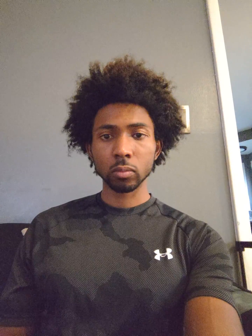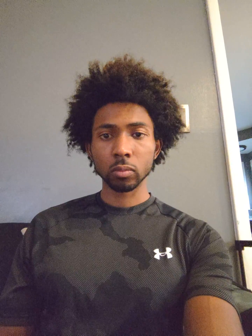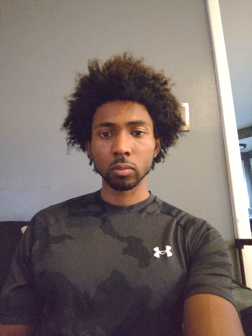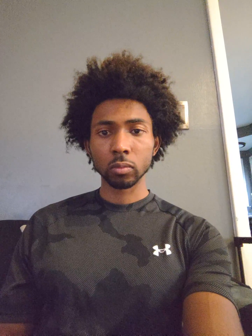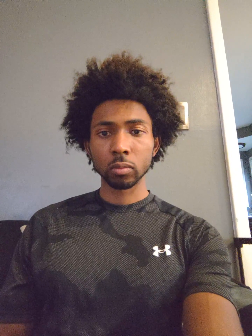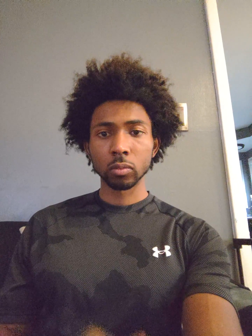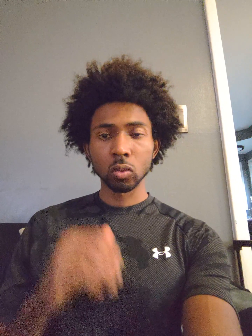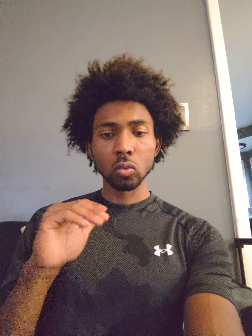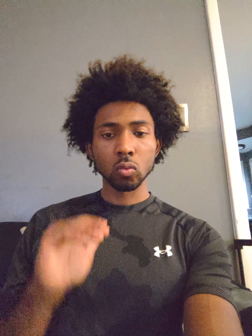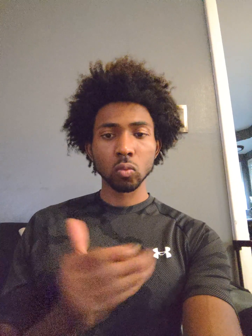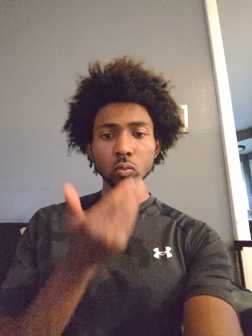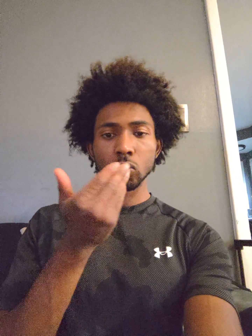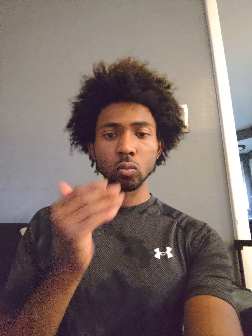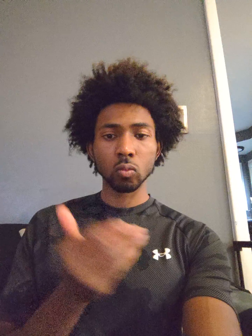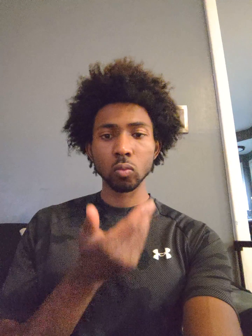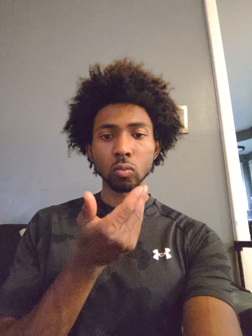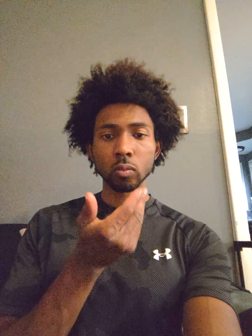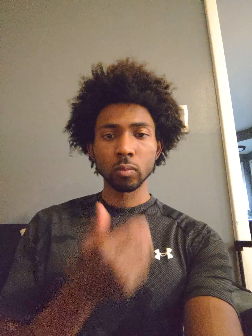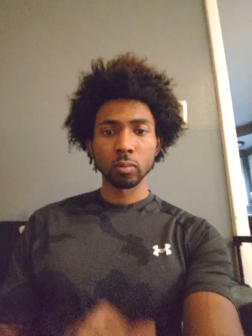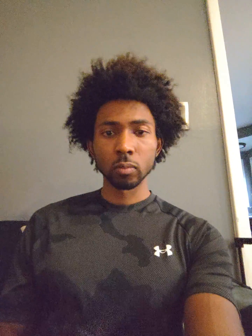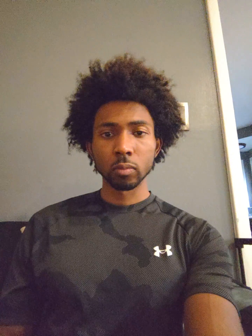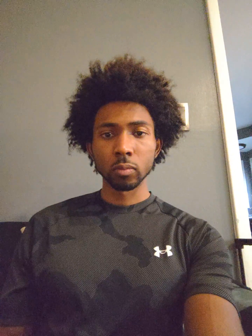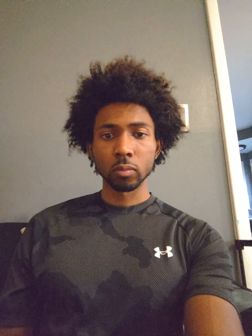new